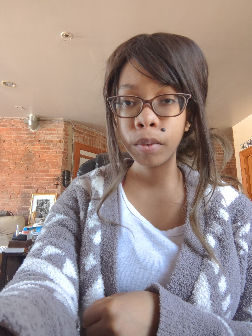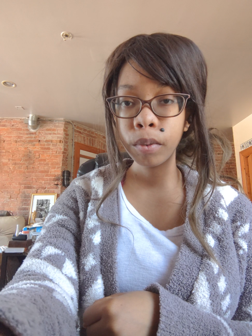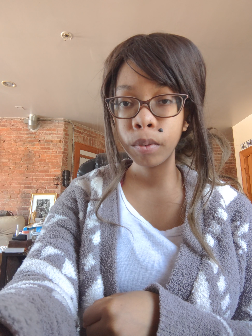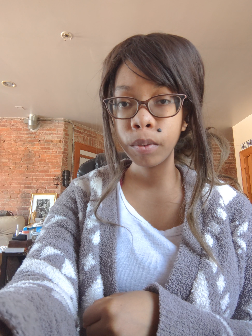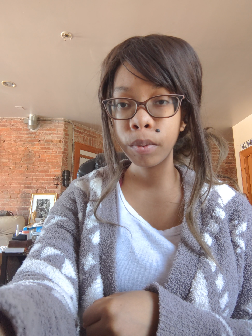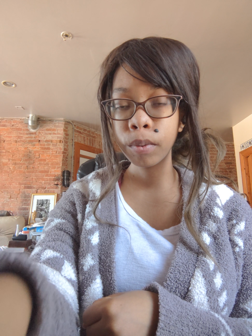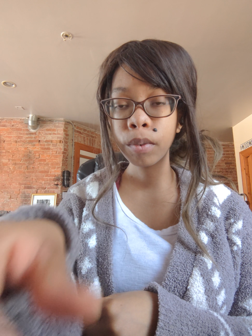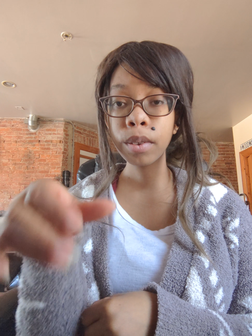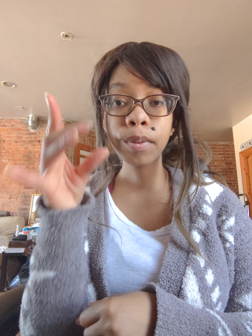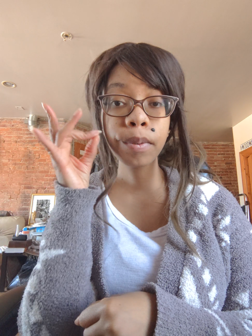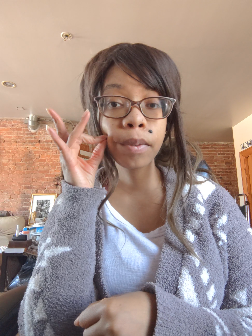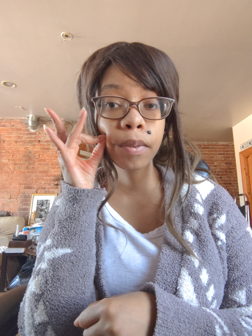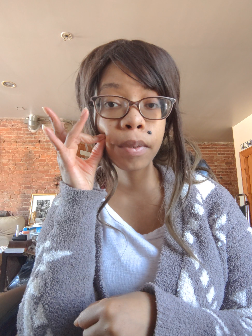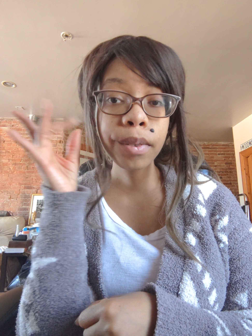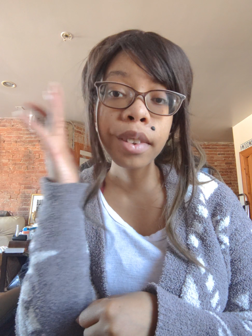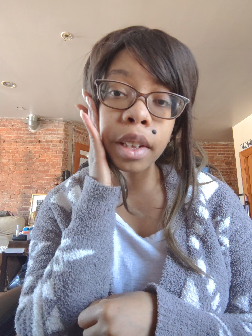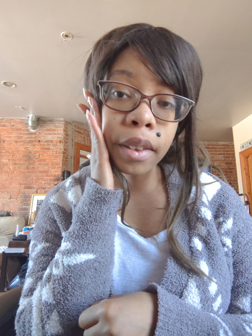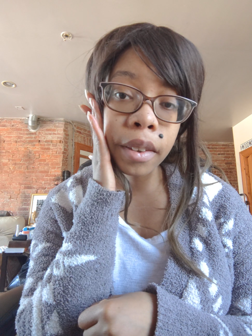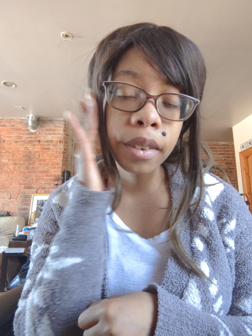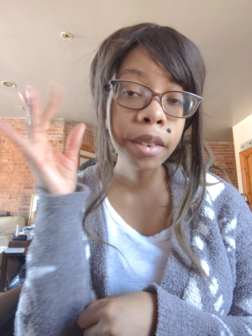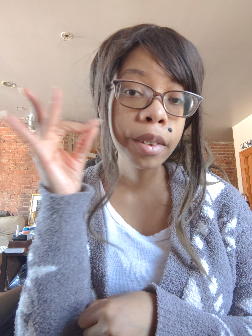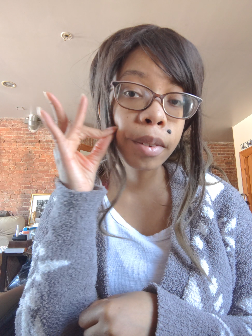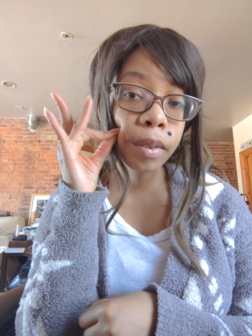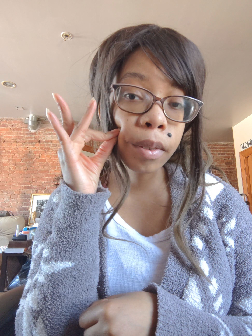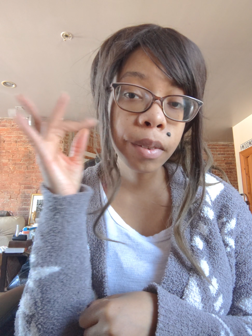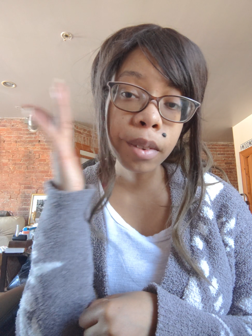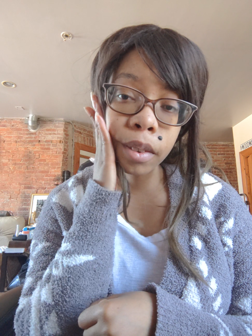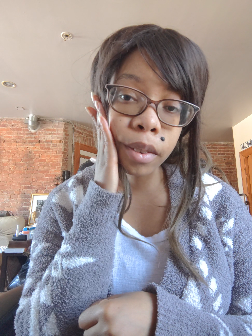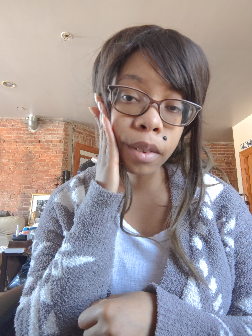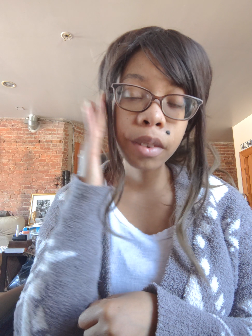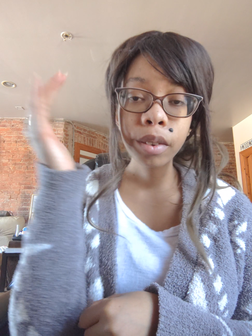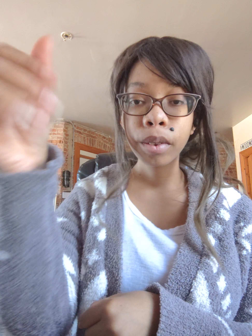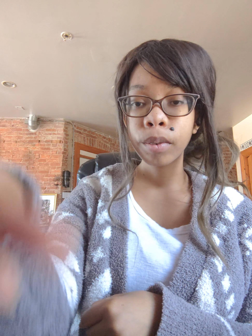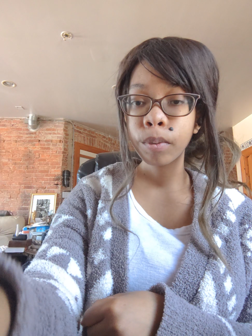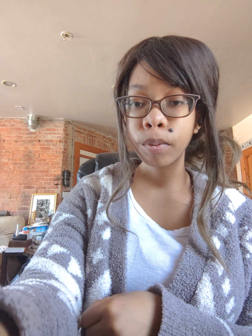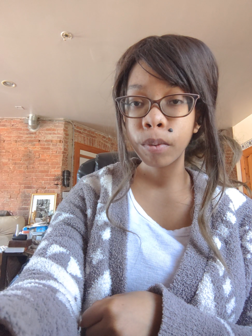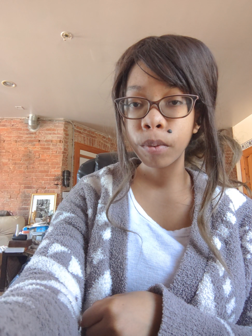bee